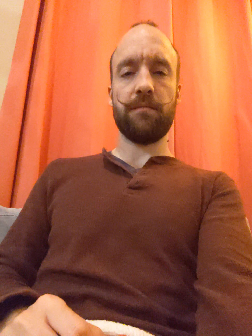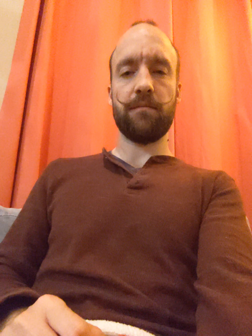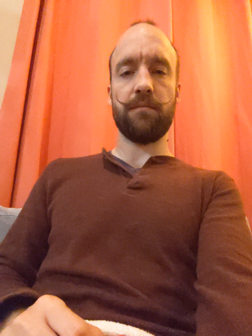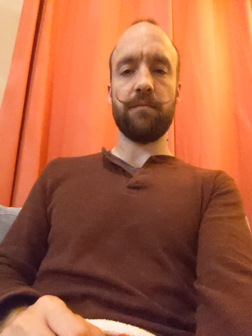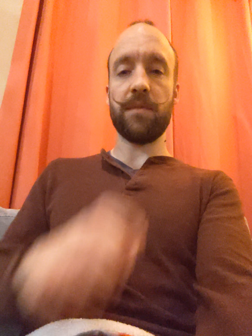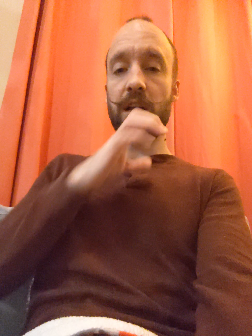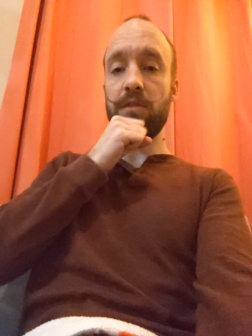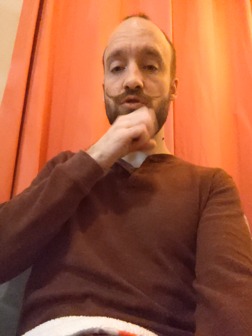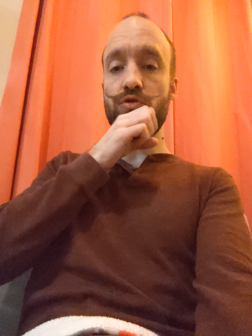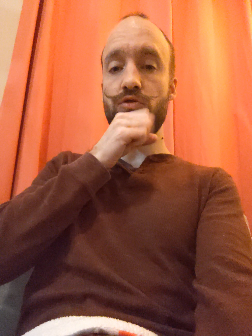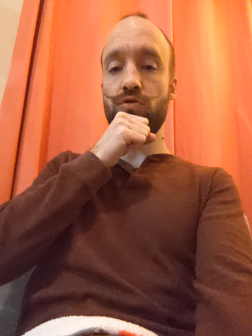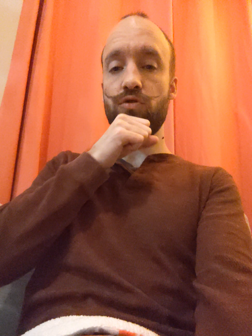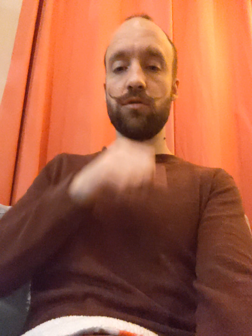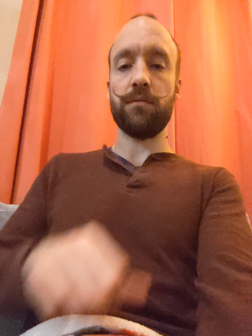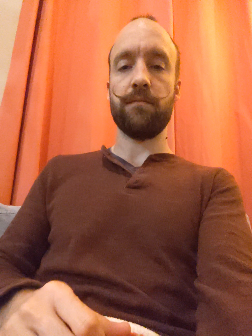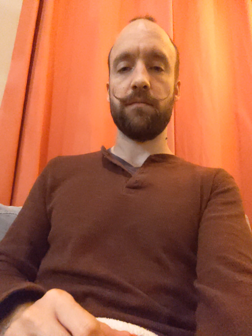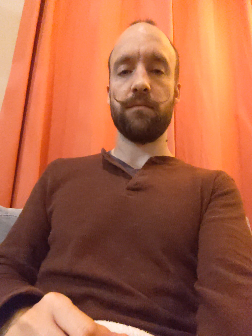orange